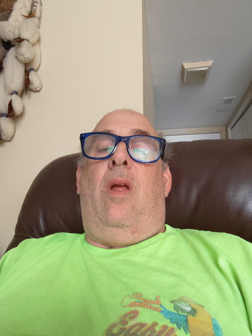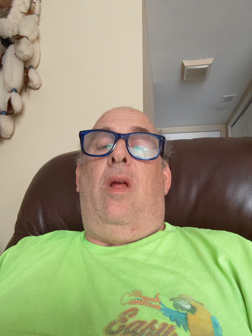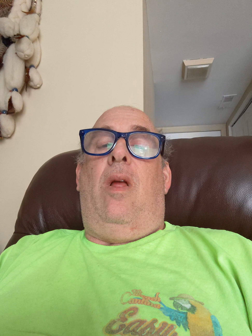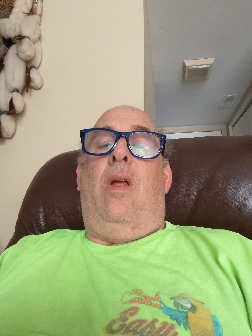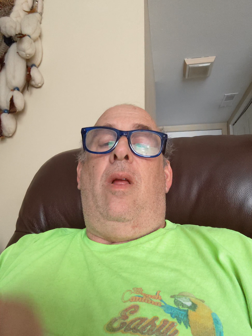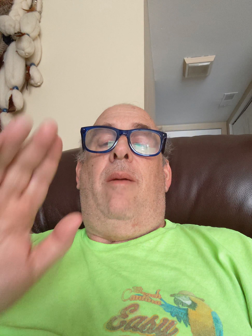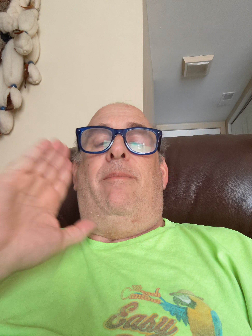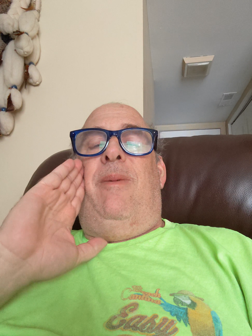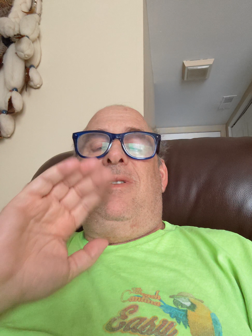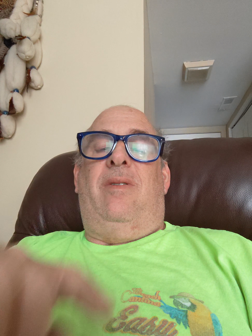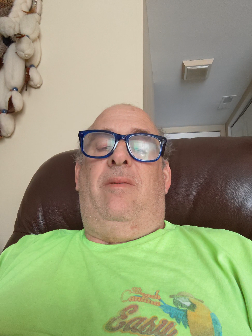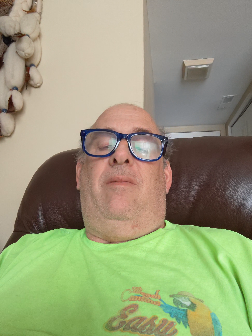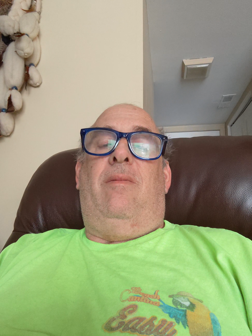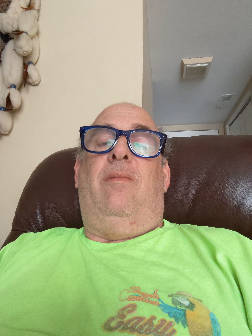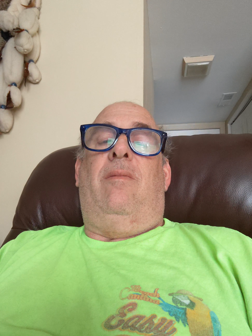bed